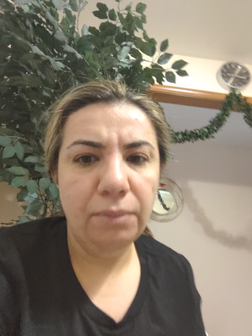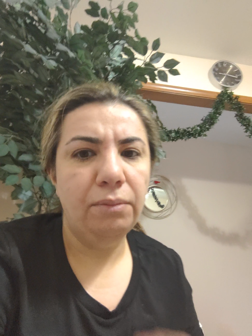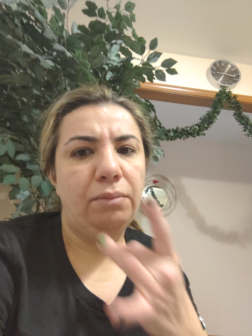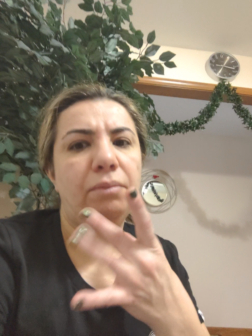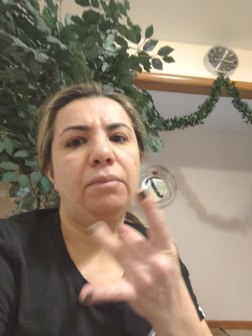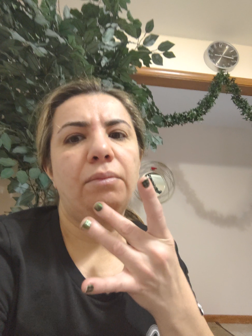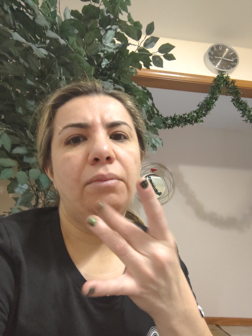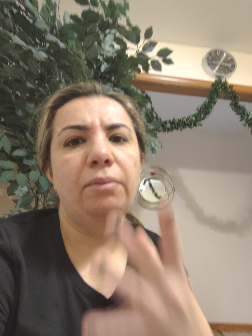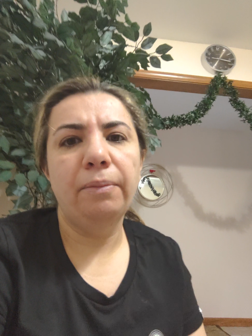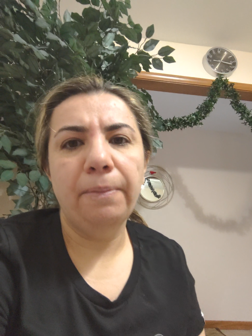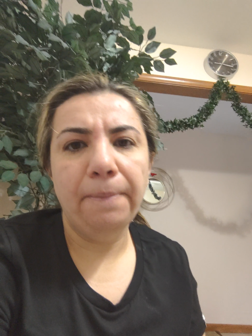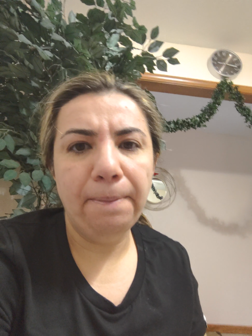snack